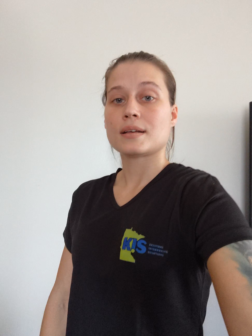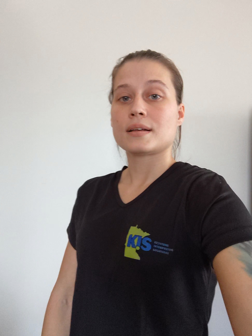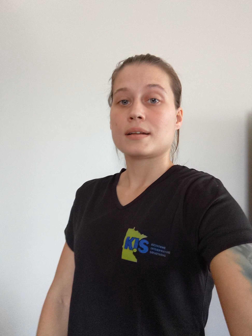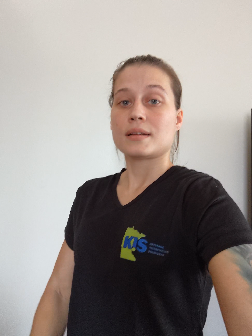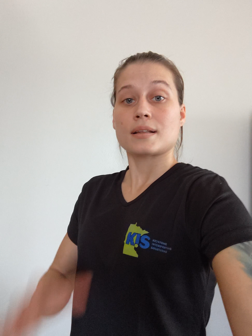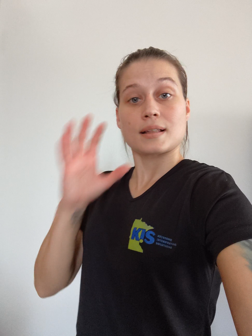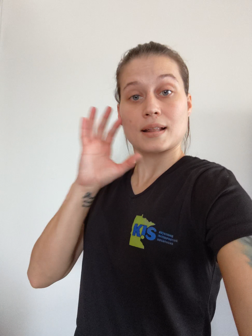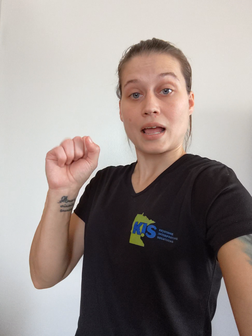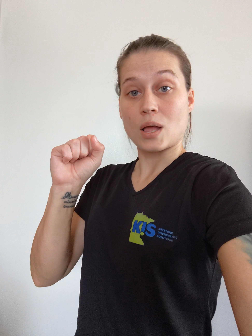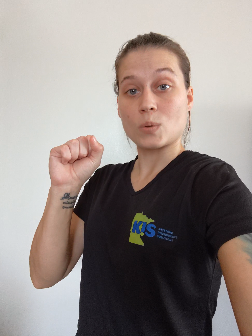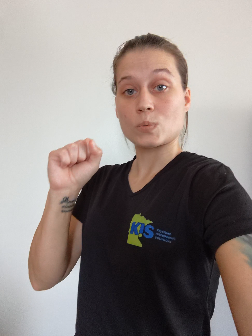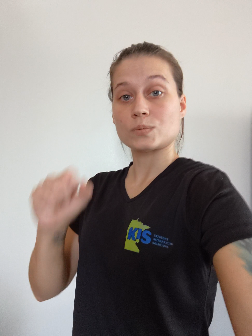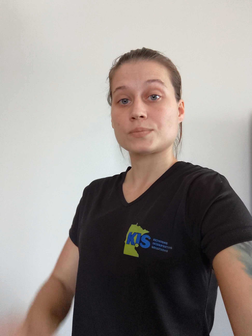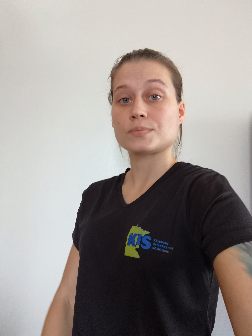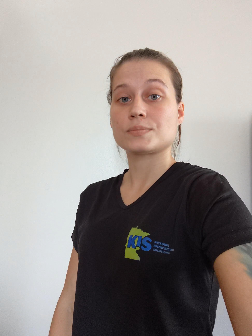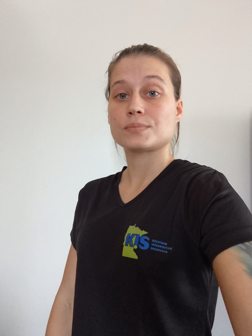loud